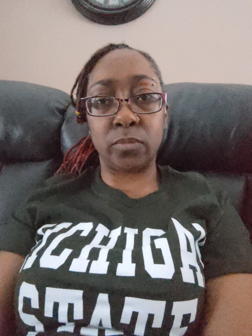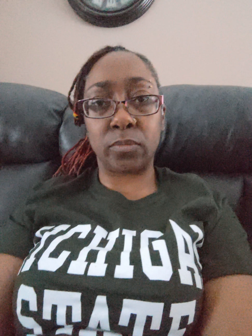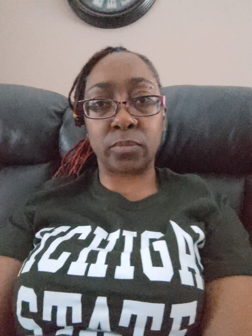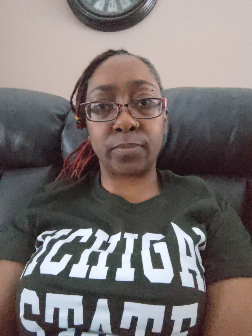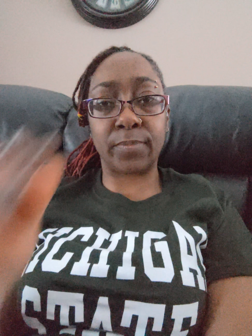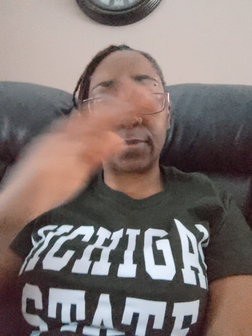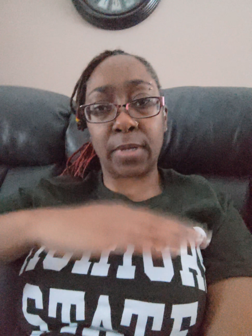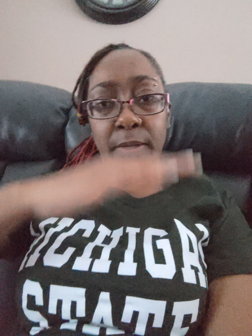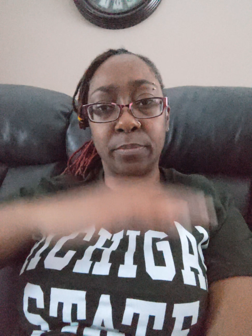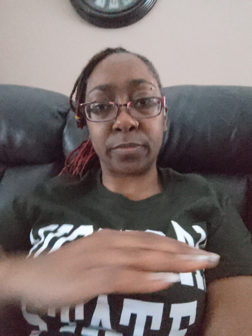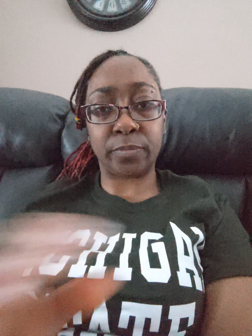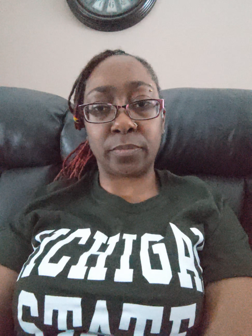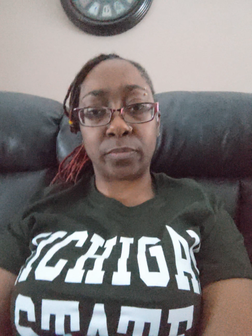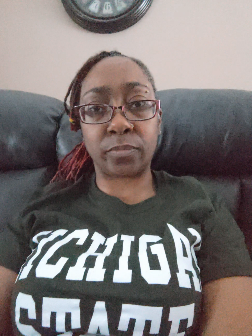table